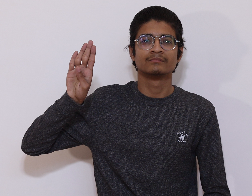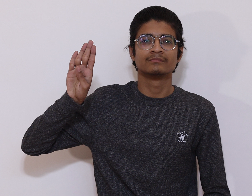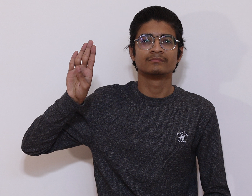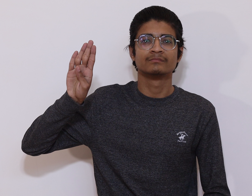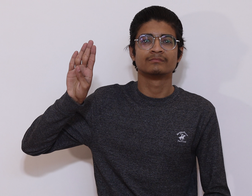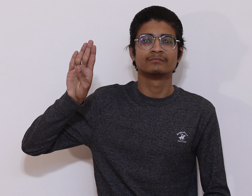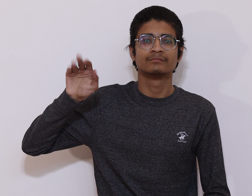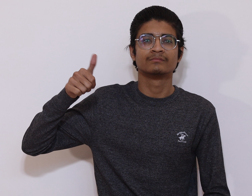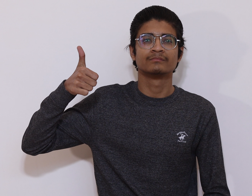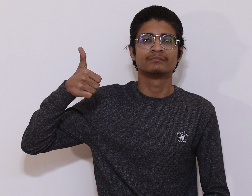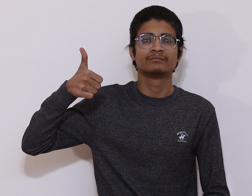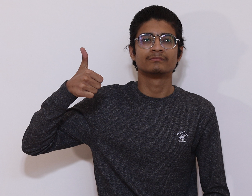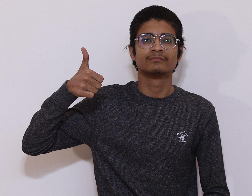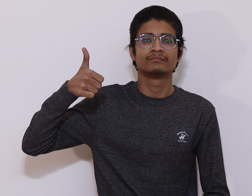best